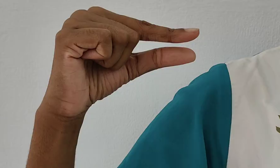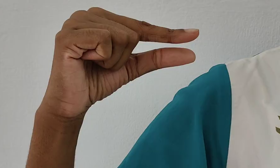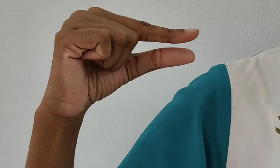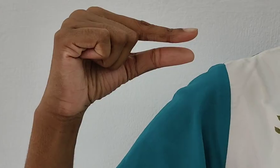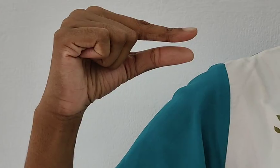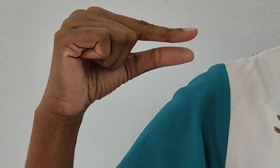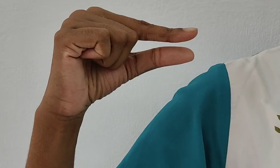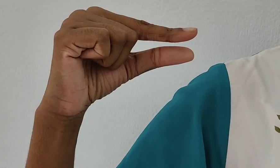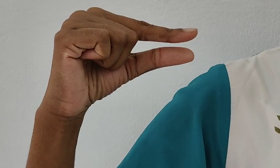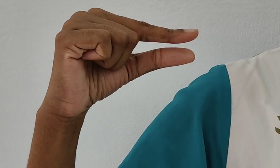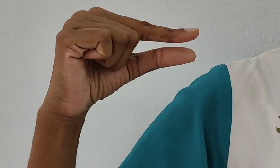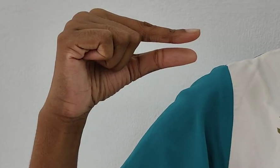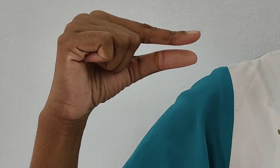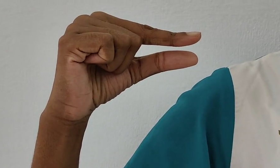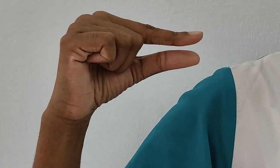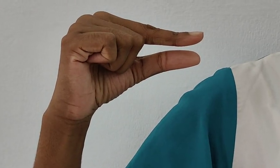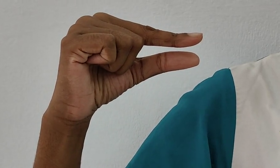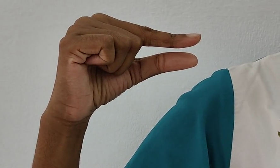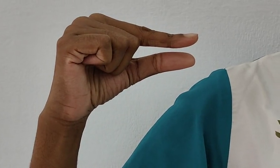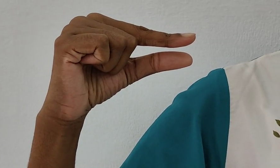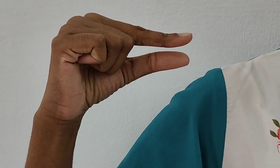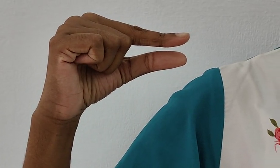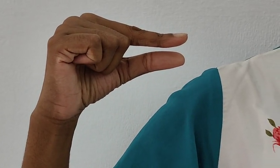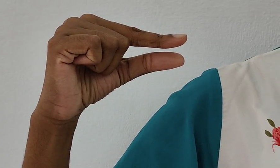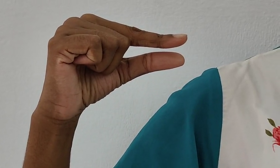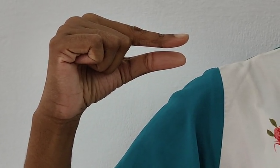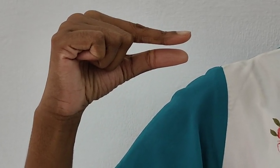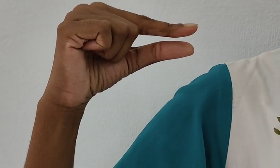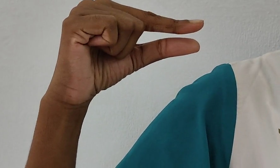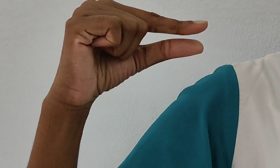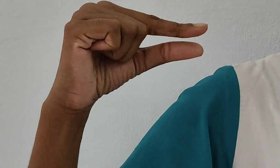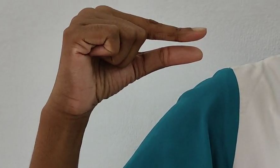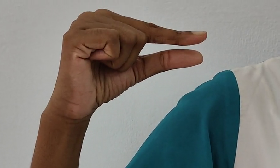ഉ